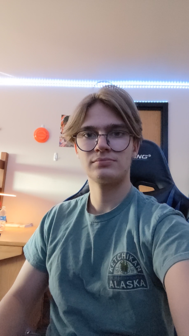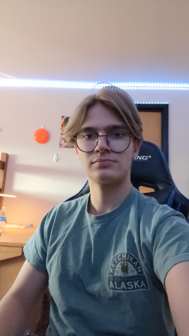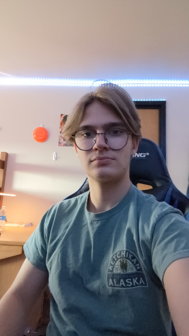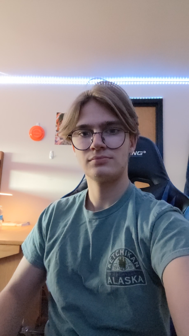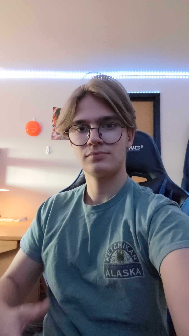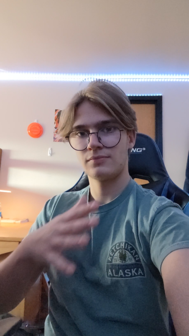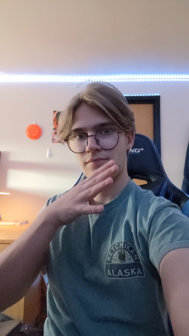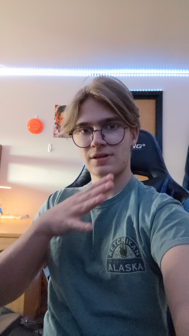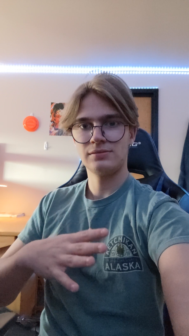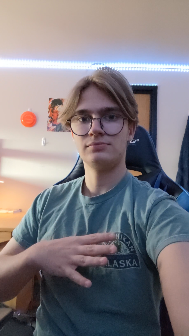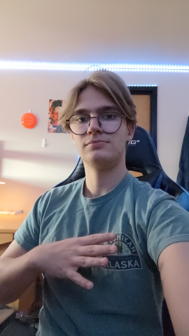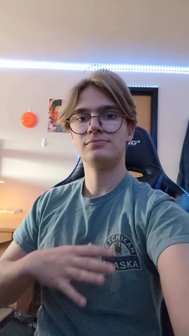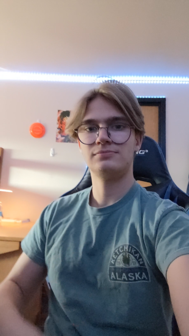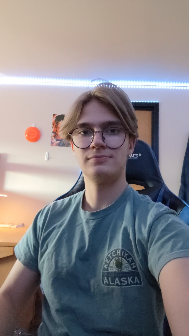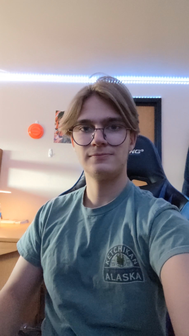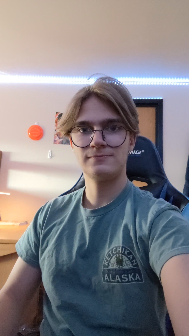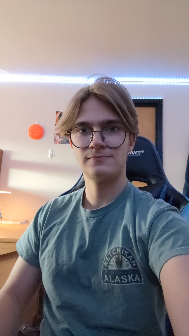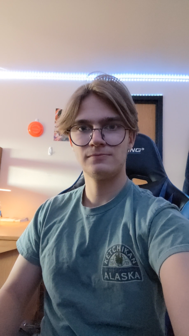lady